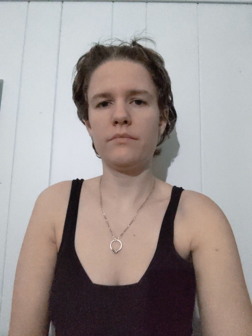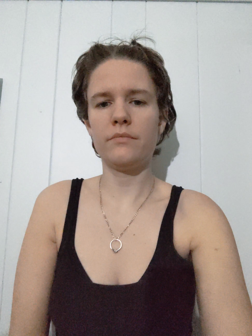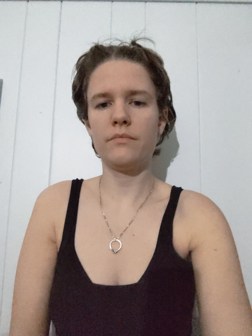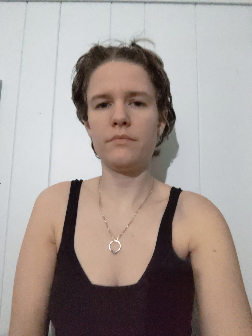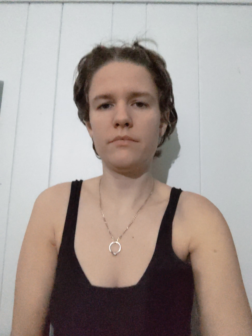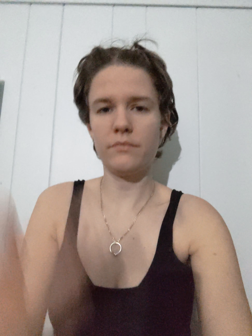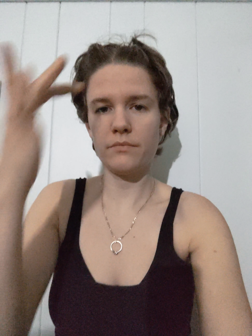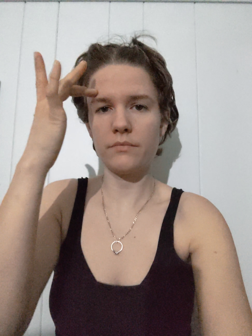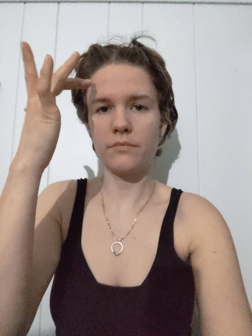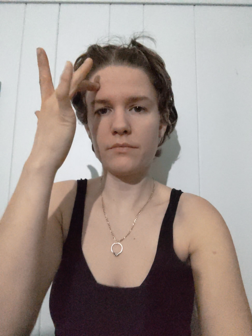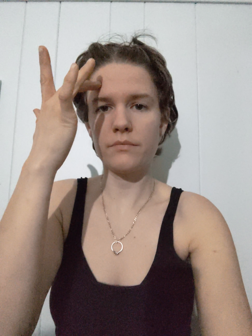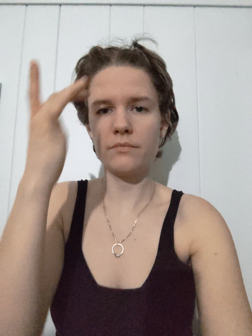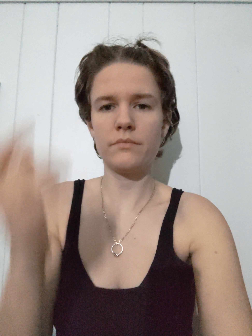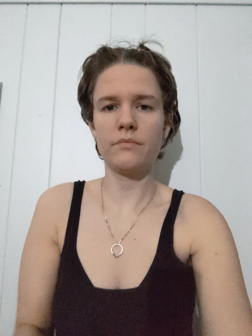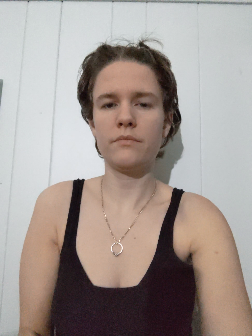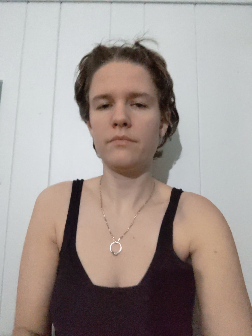sick